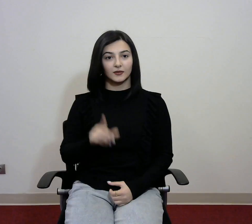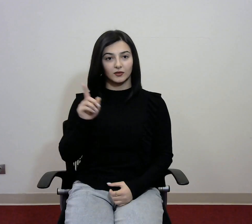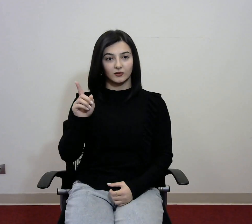O